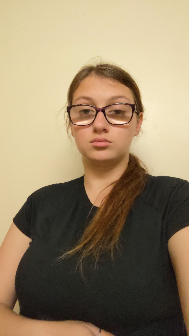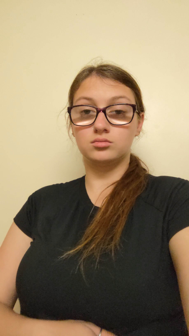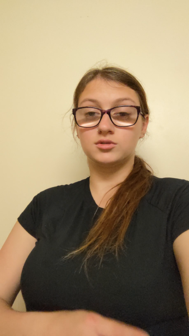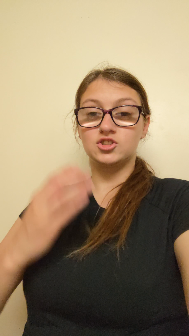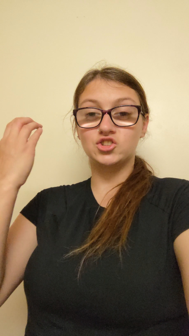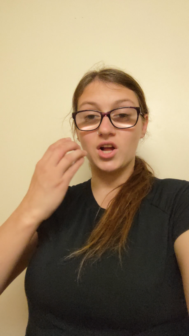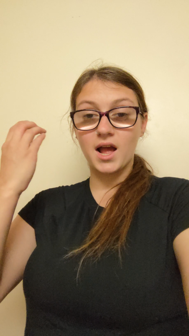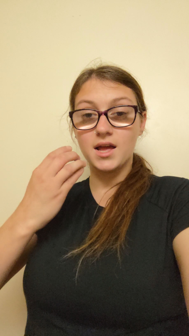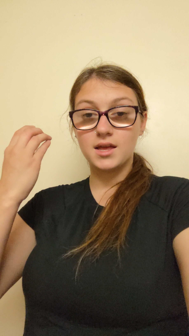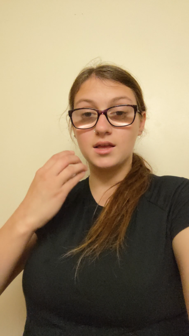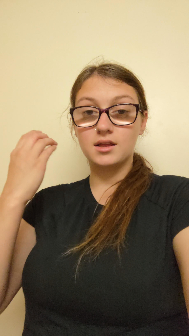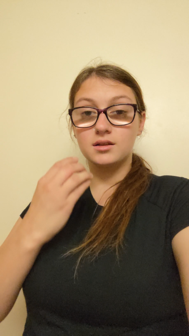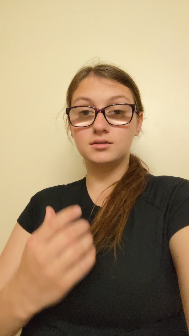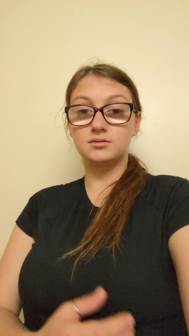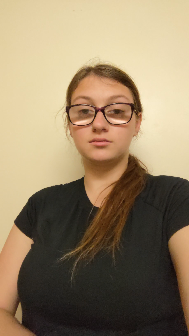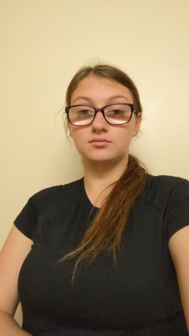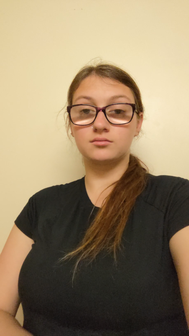shake